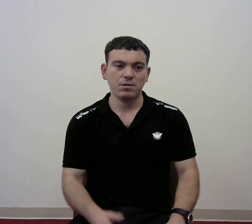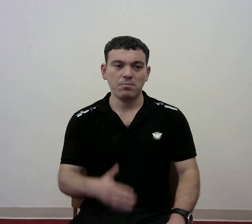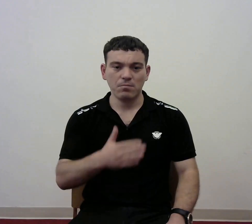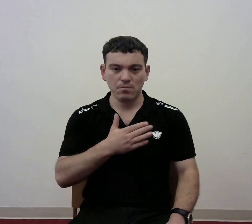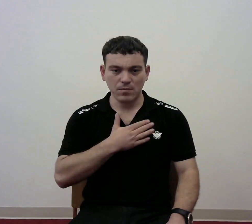mən